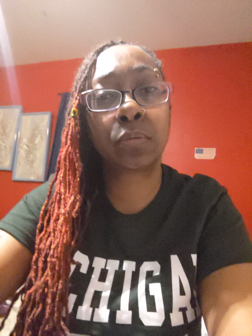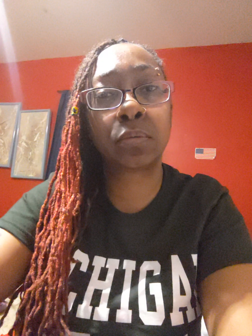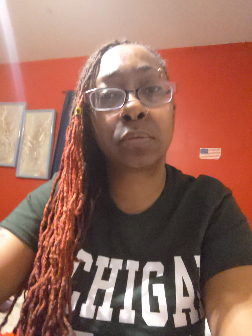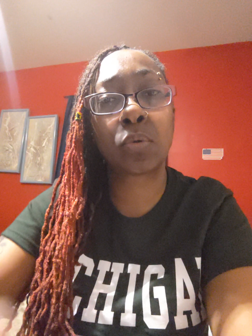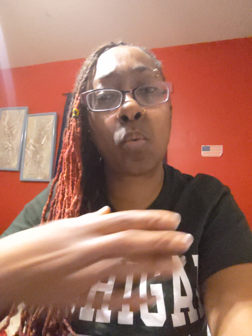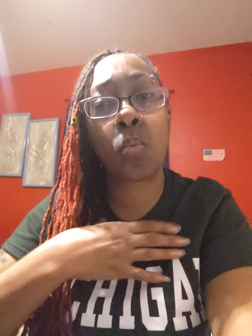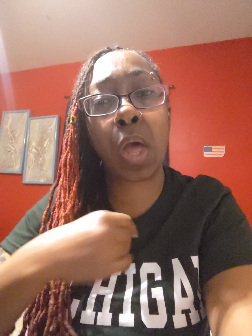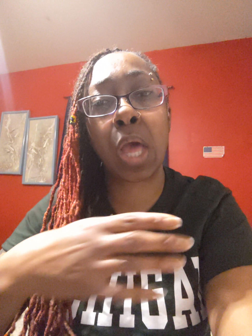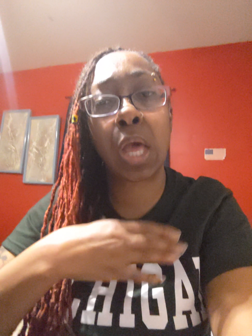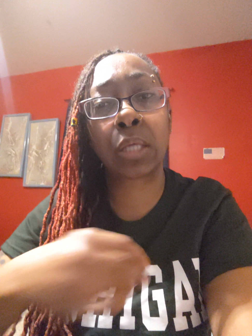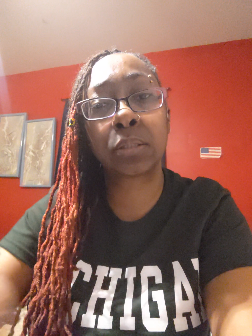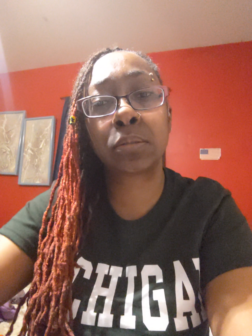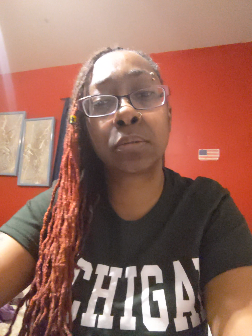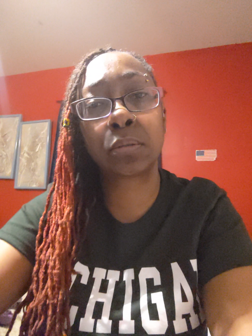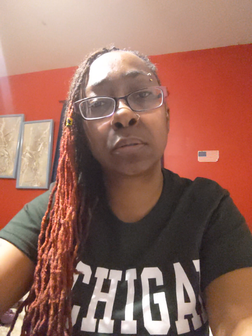white